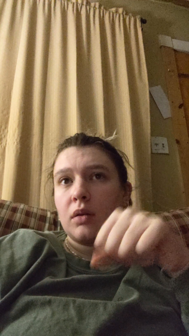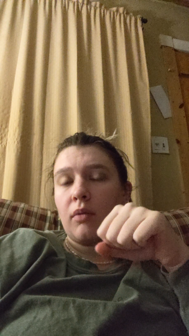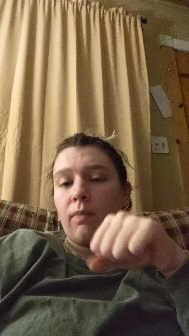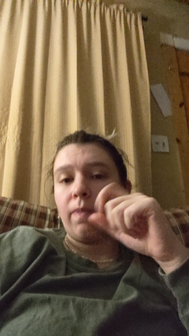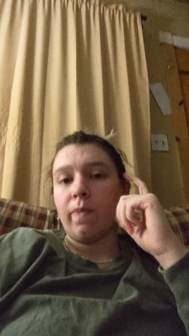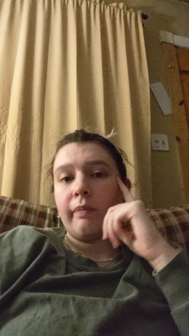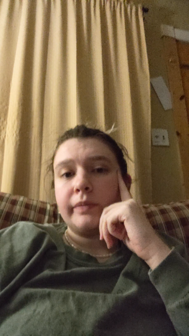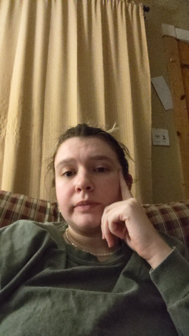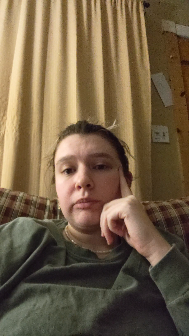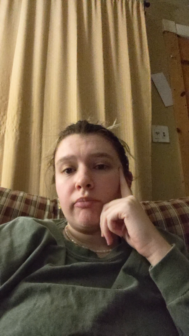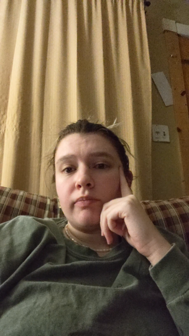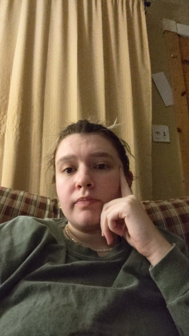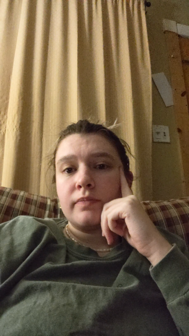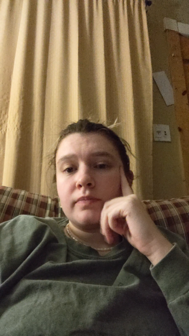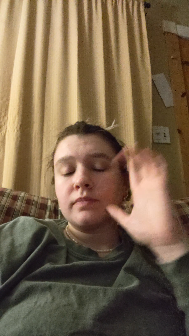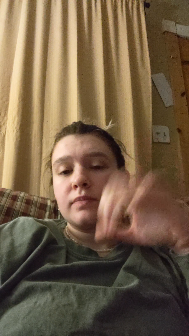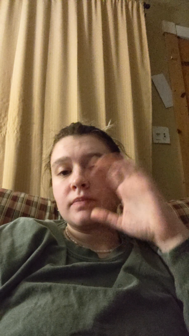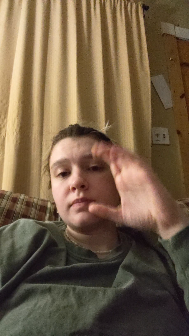climb